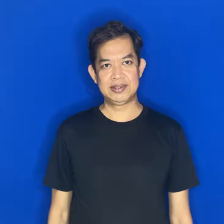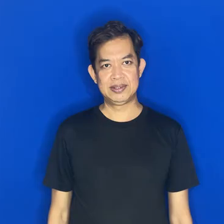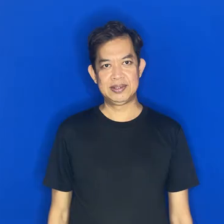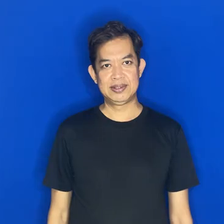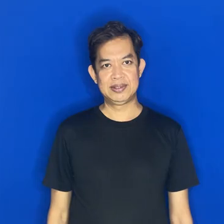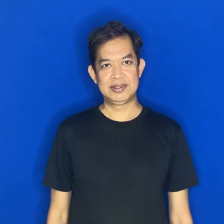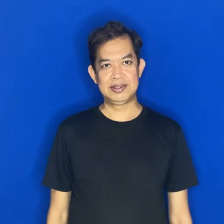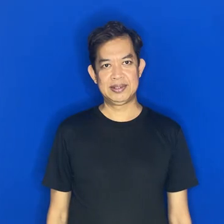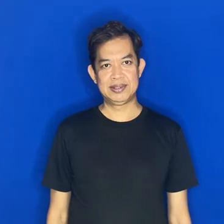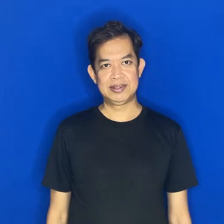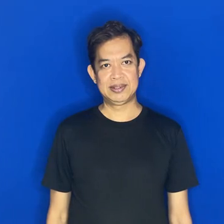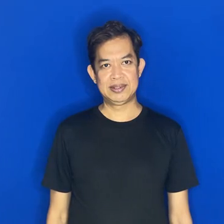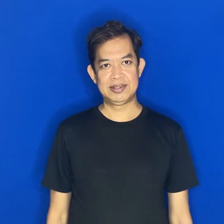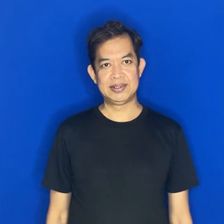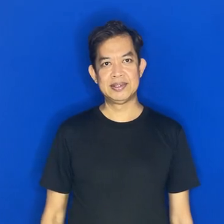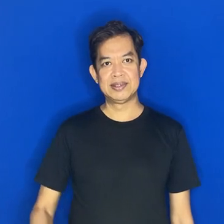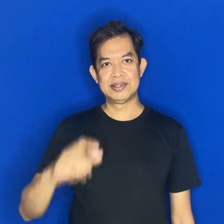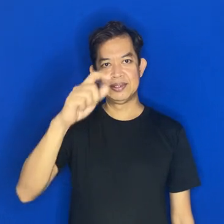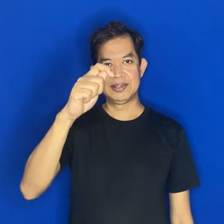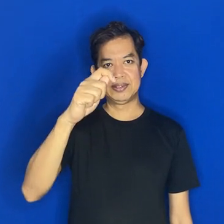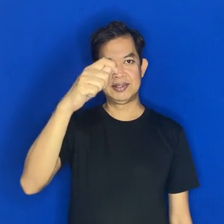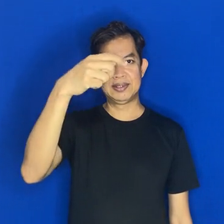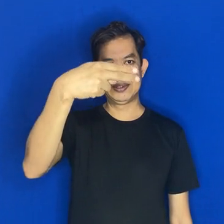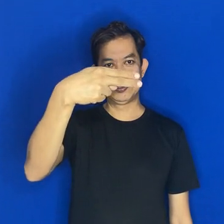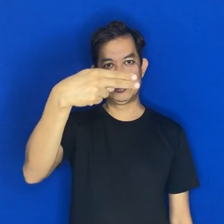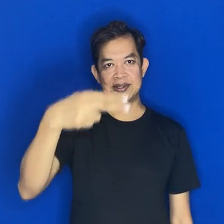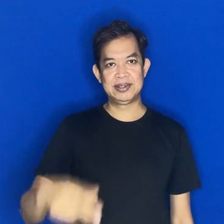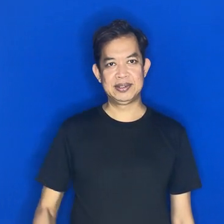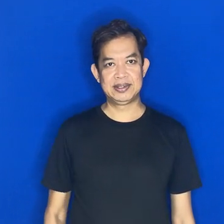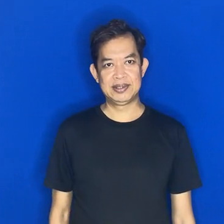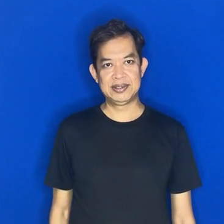thursday